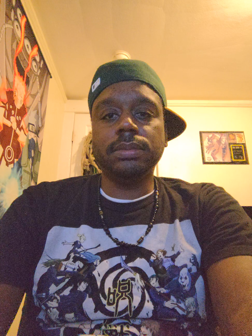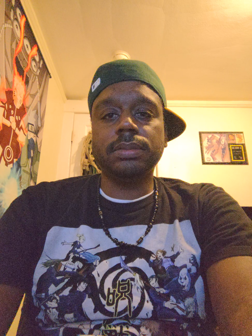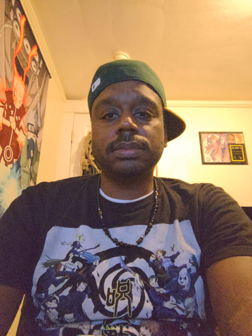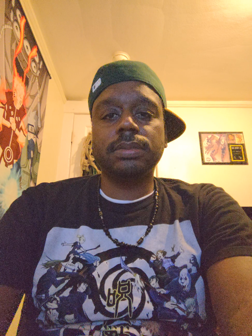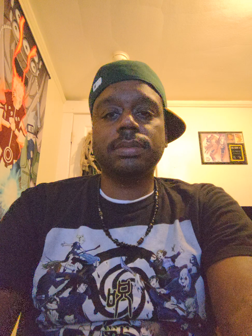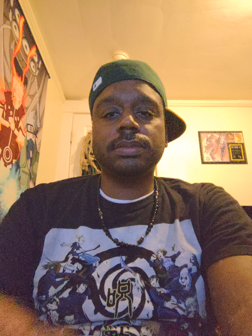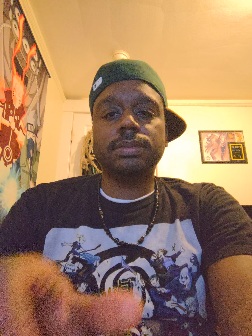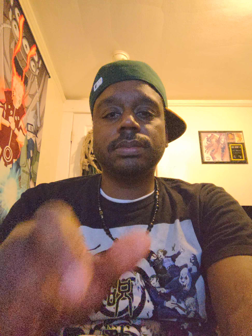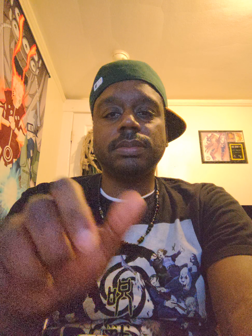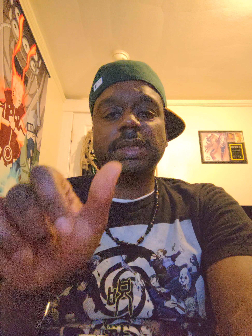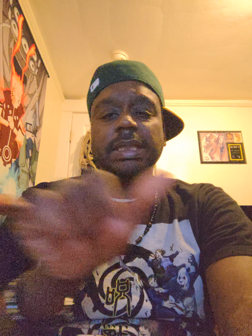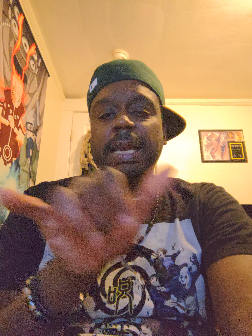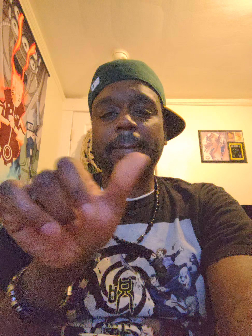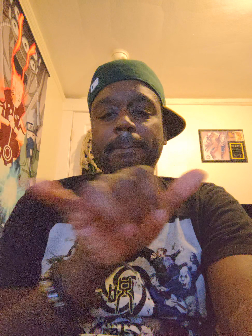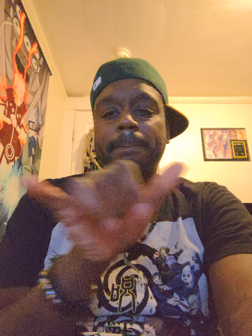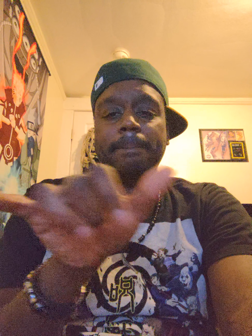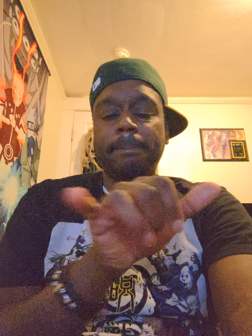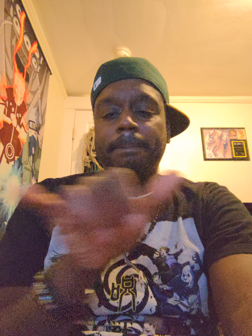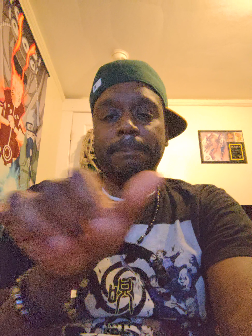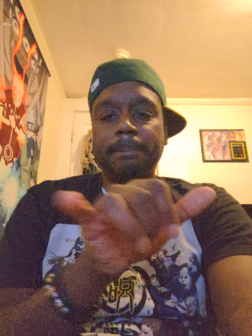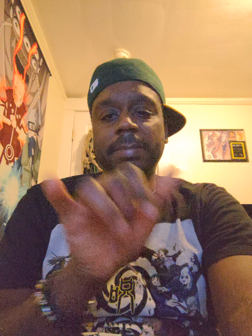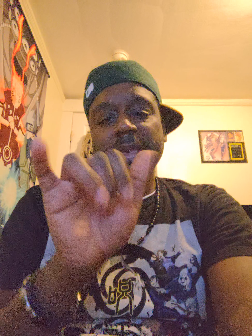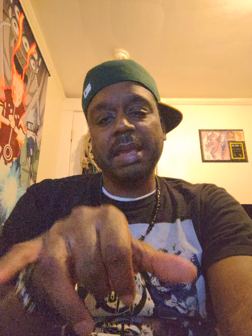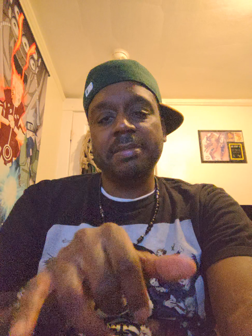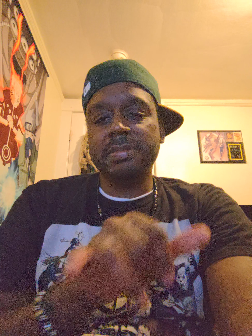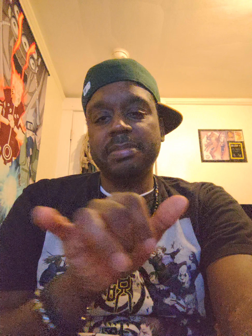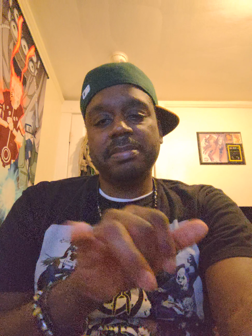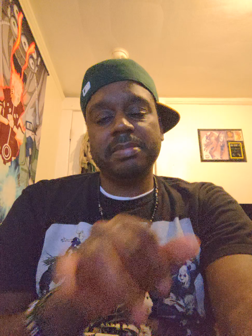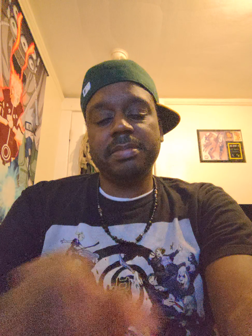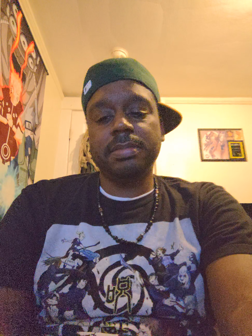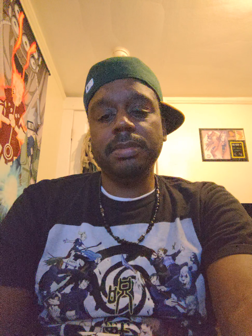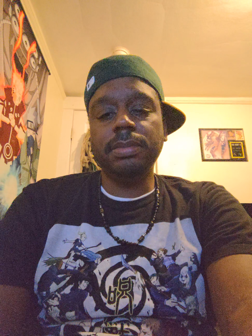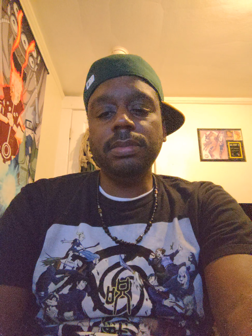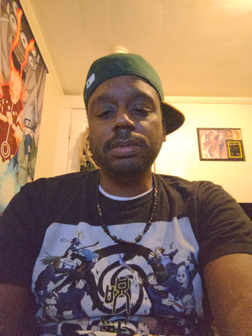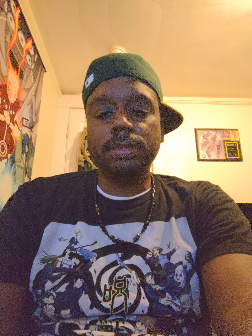same